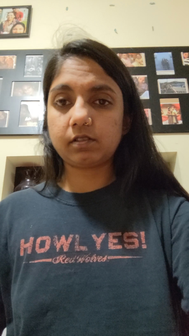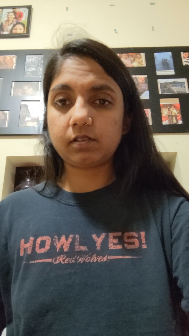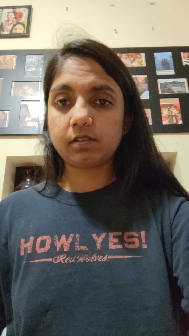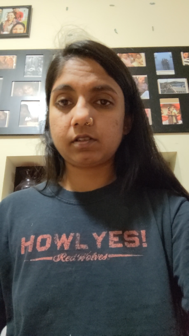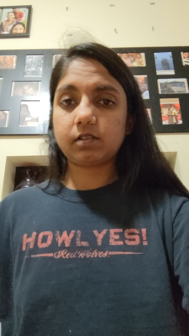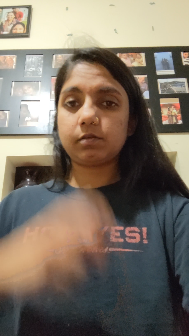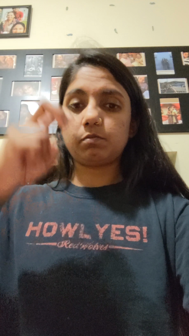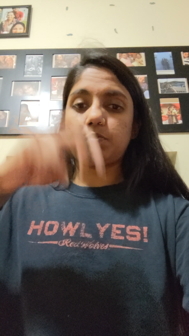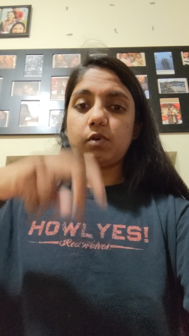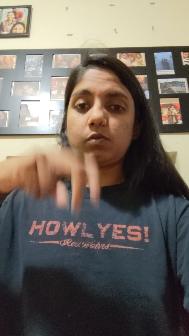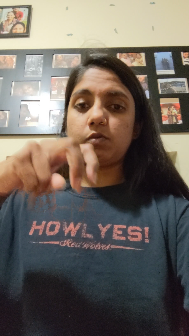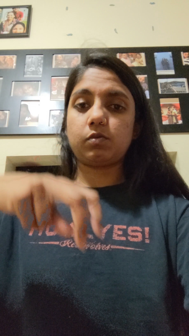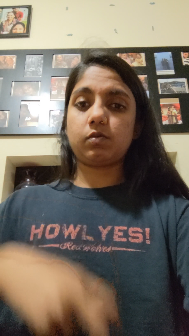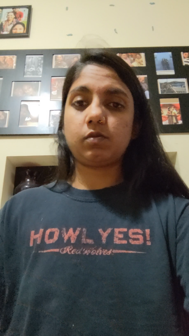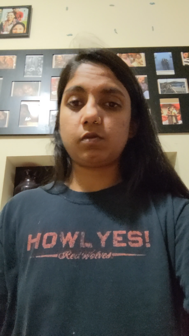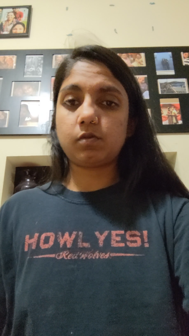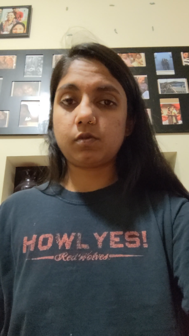potato